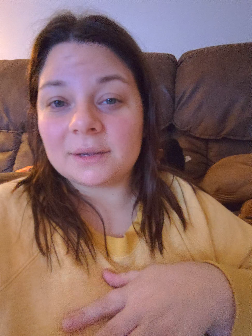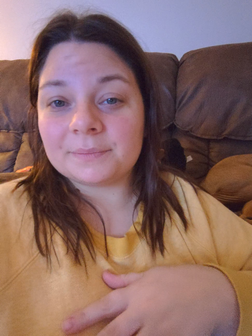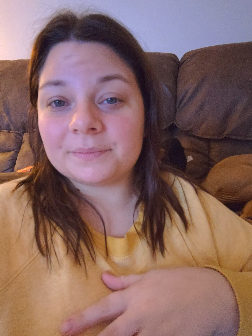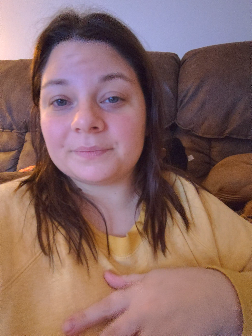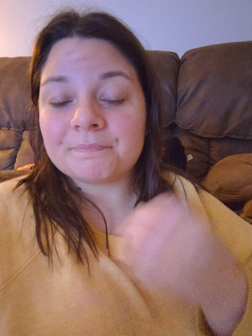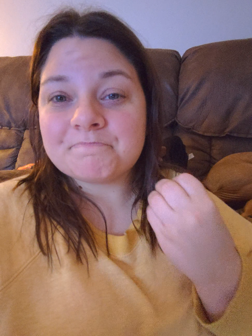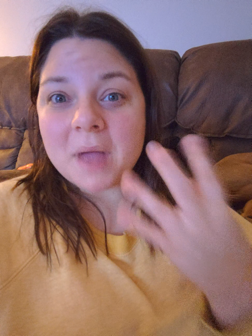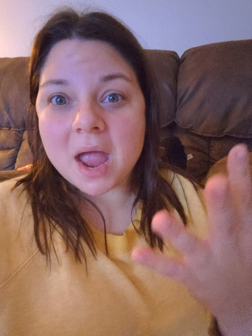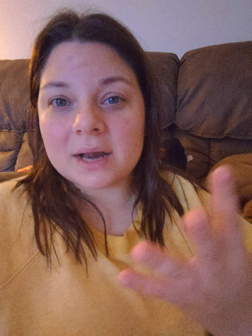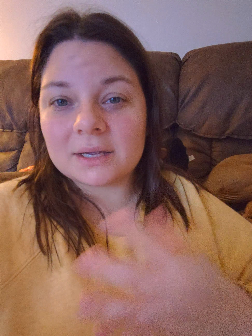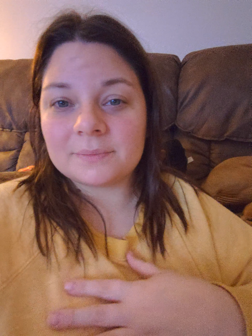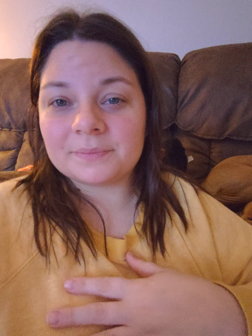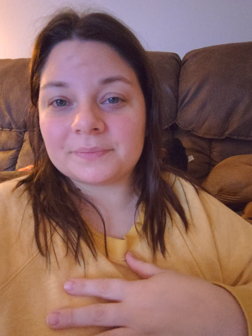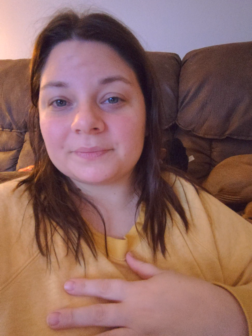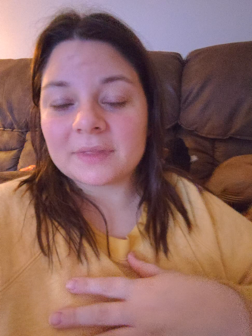many